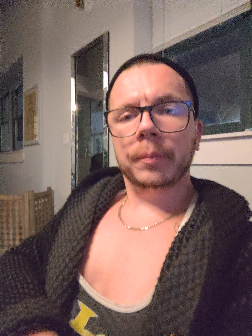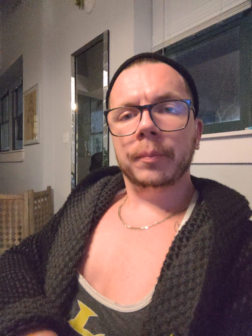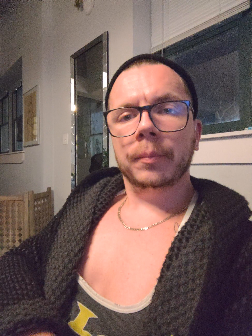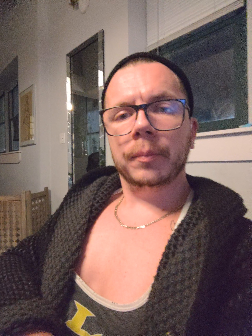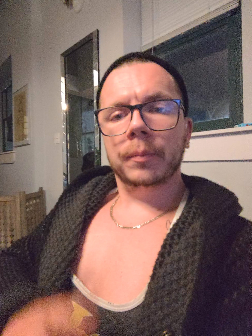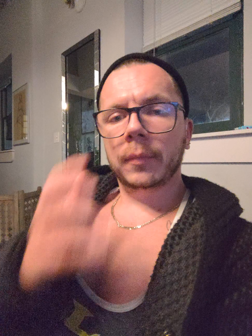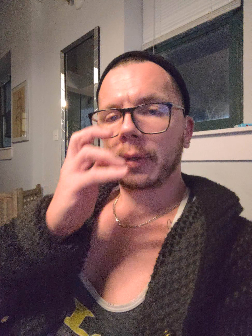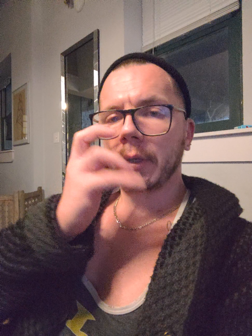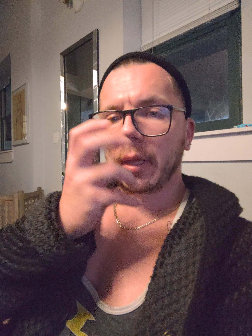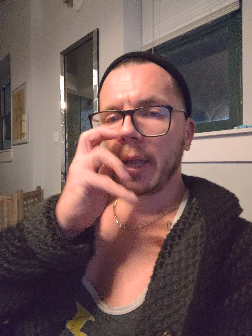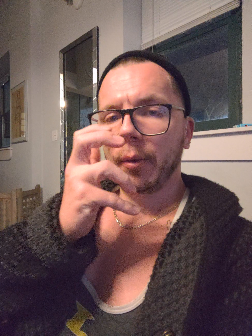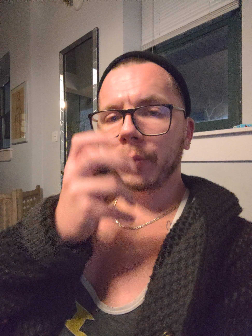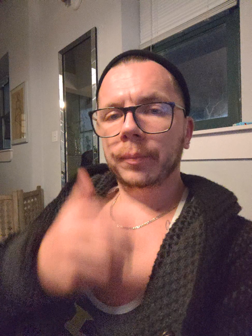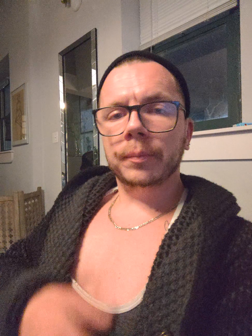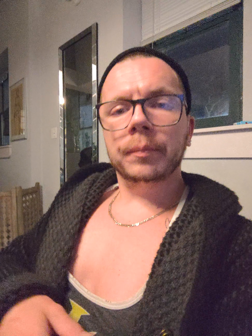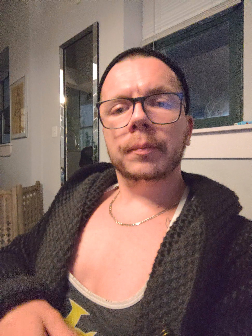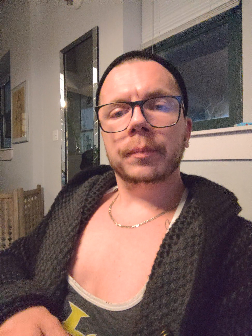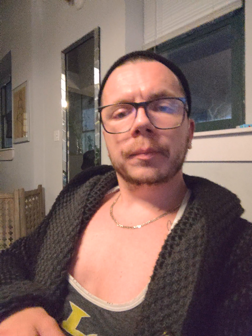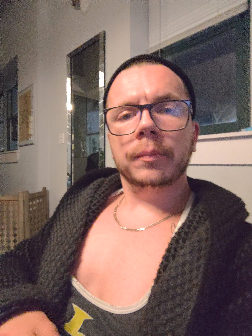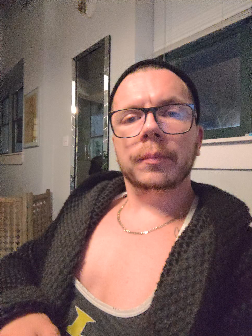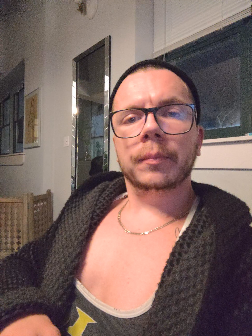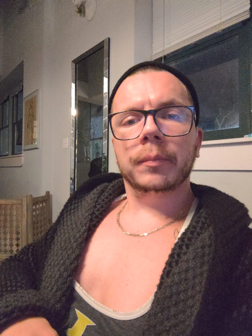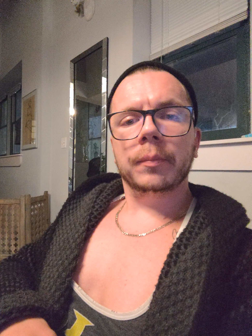clown